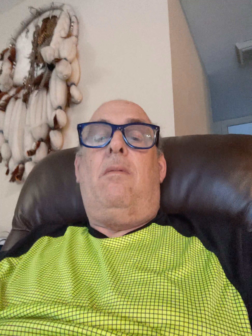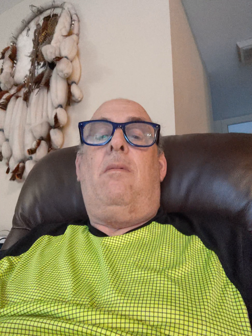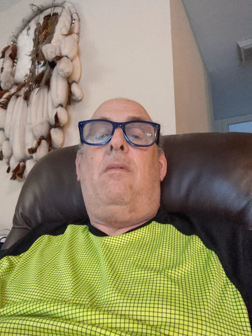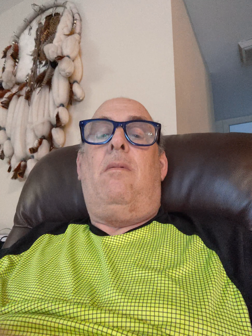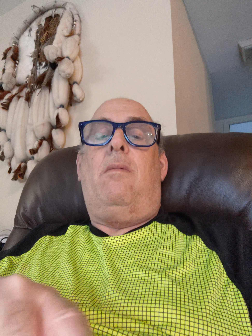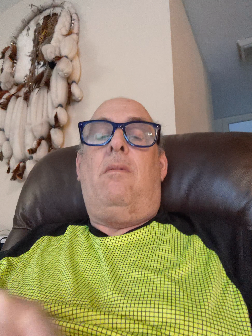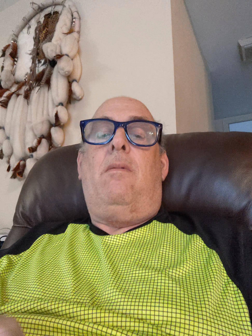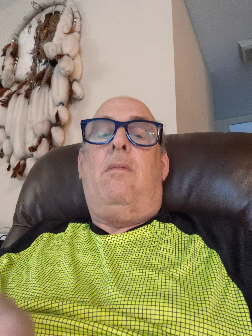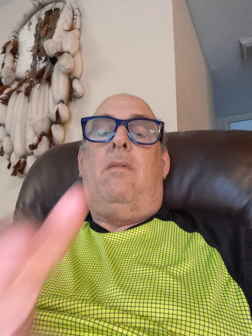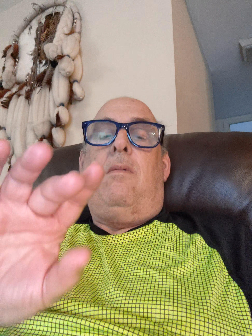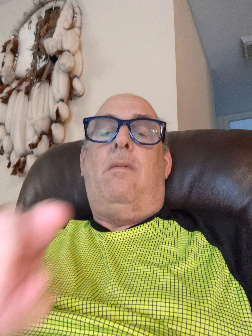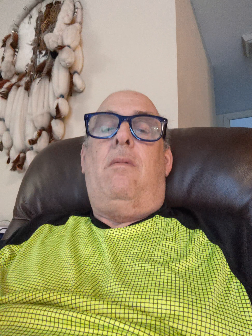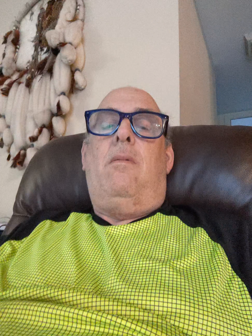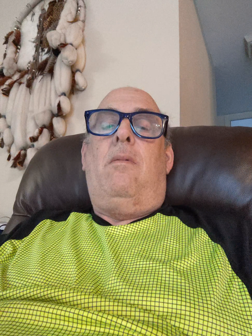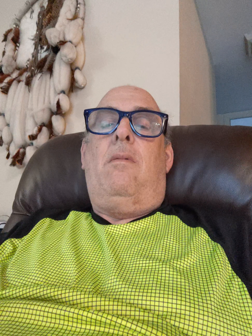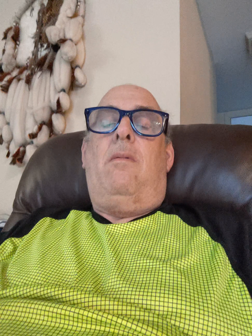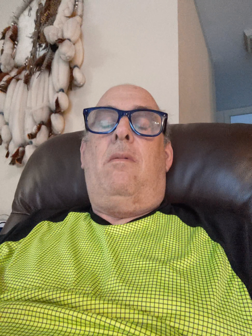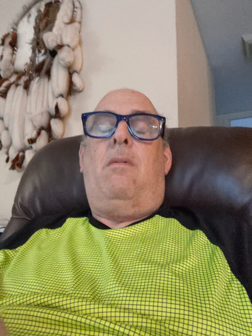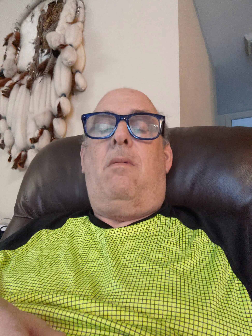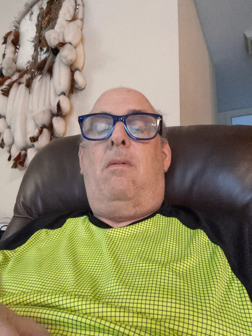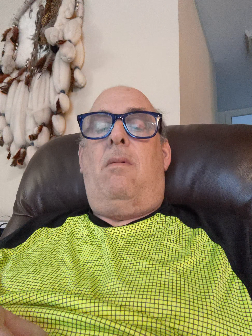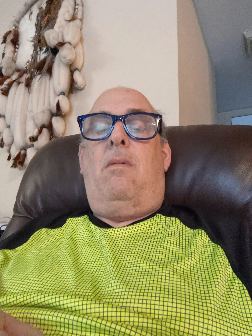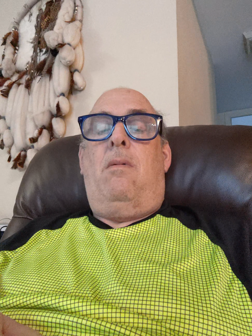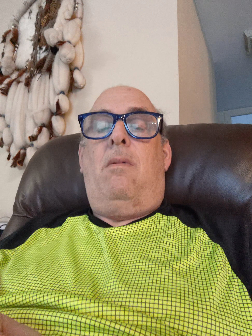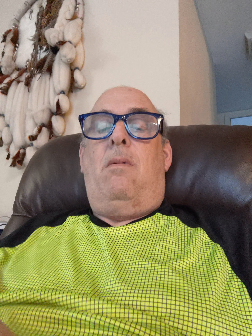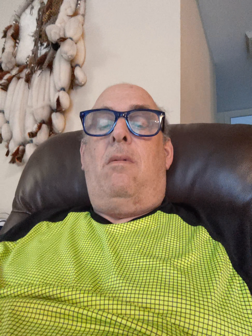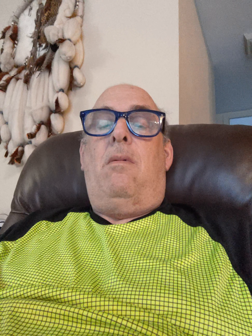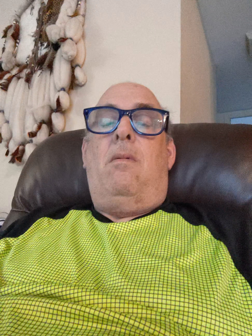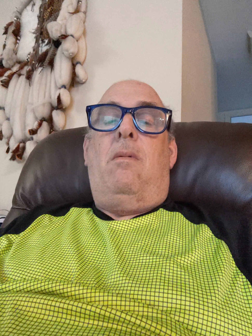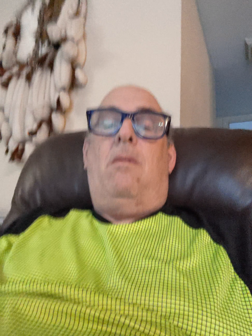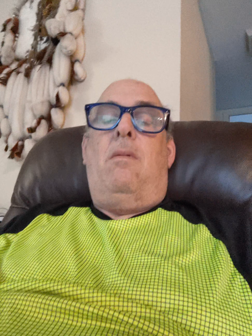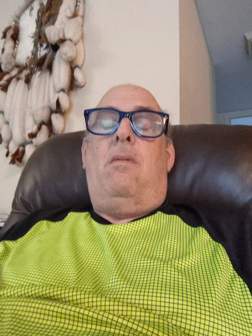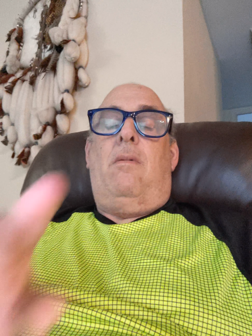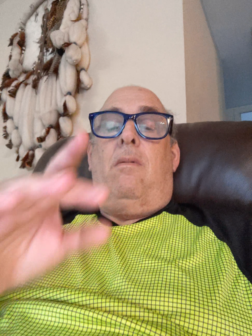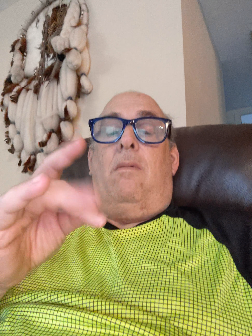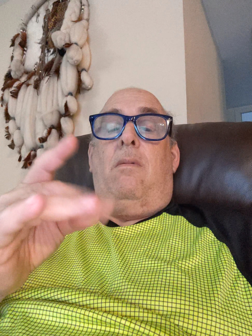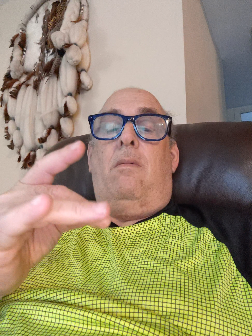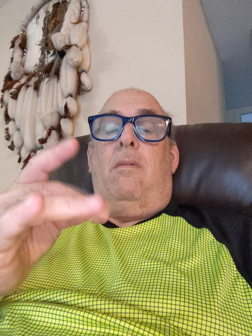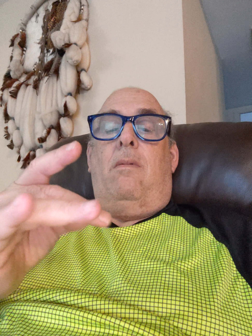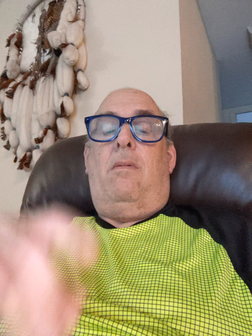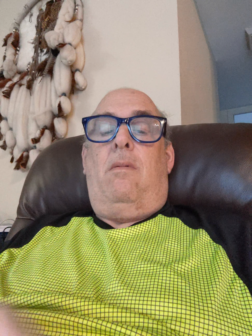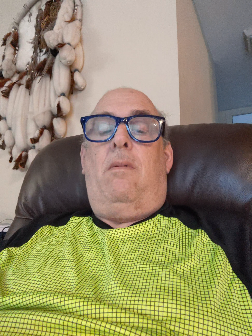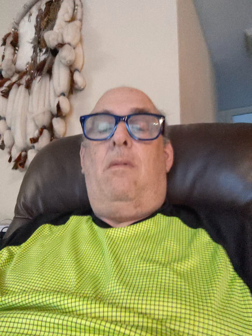sticky